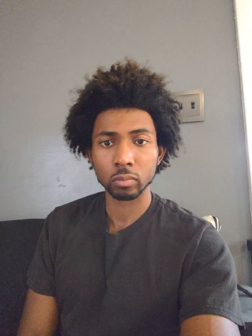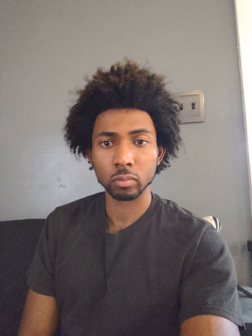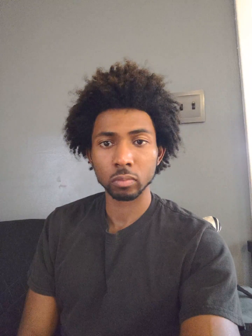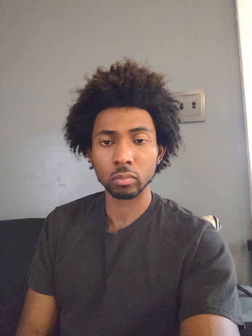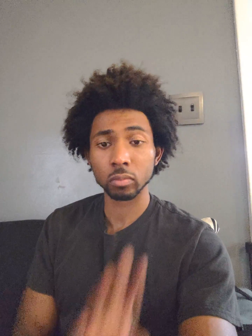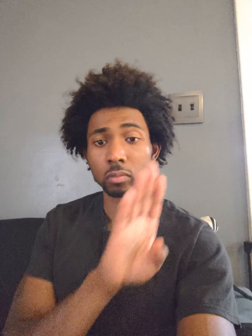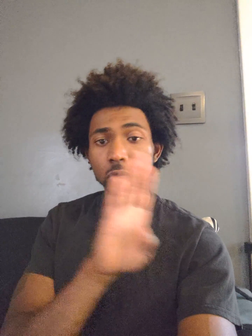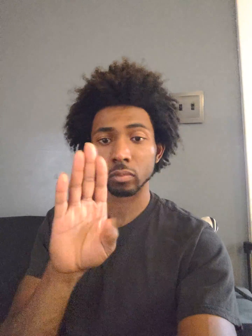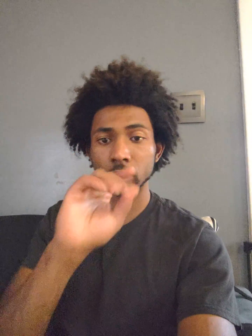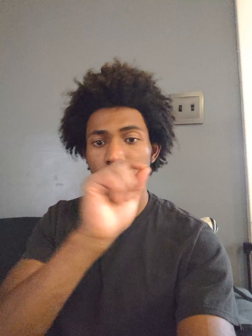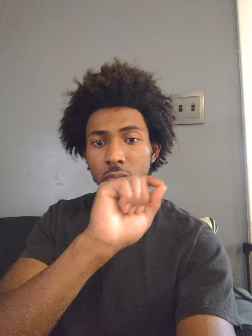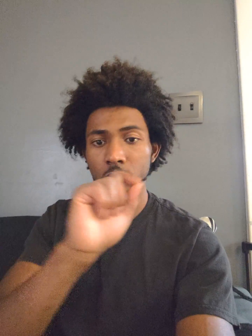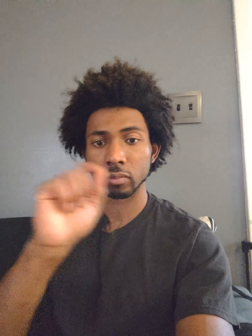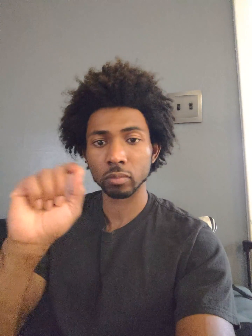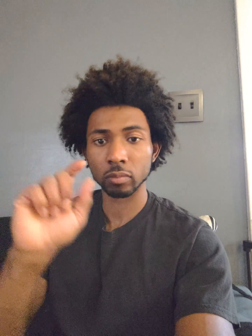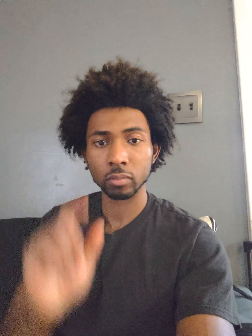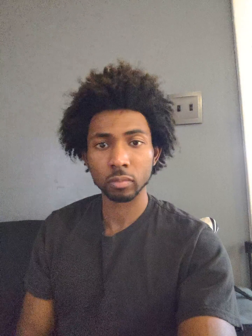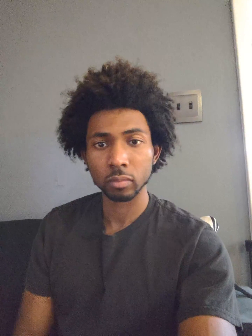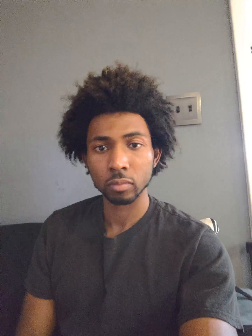chalk